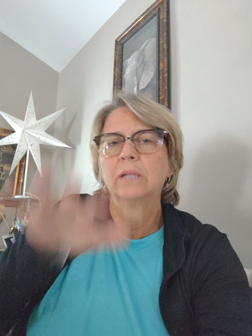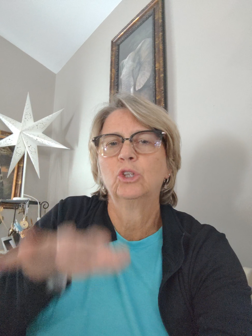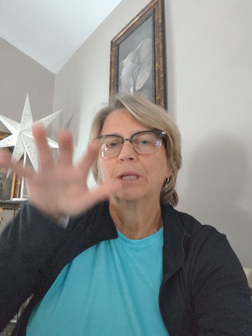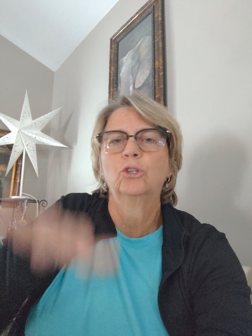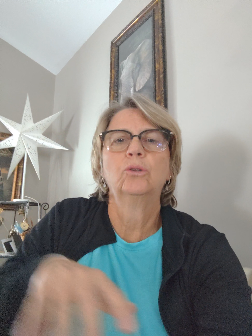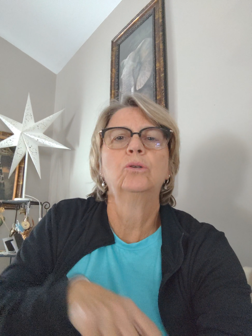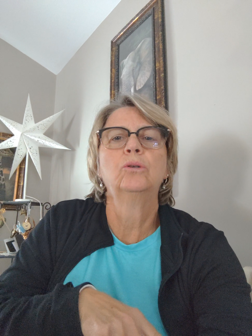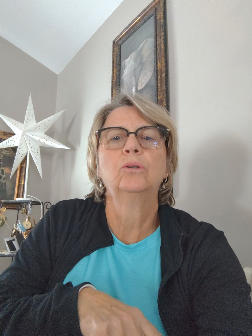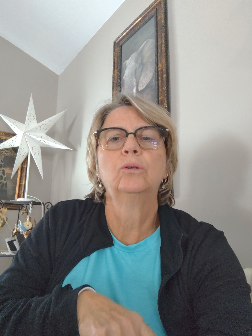alligator